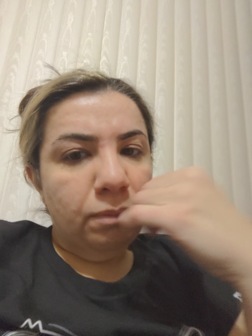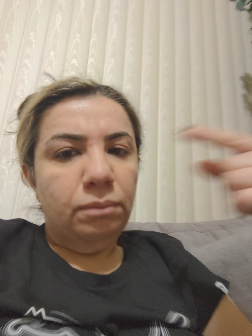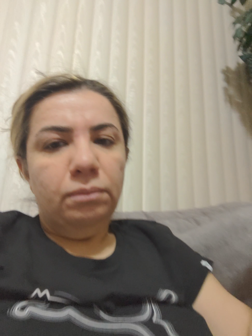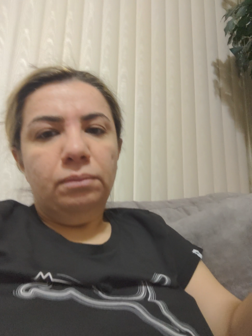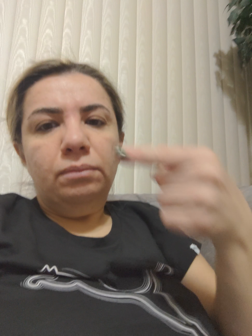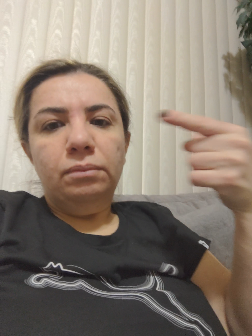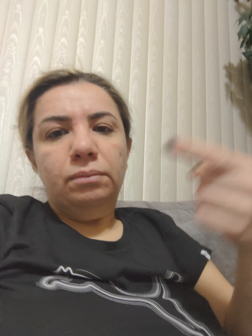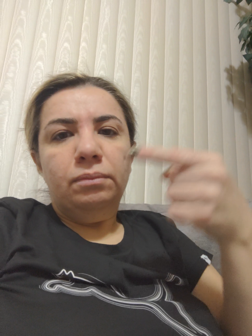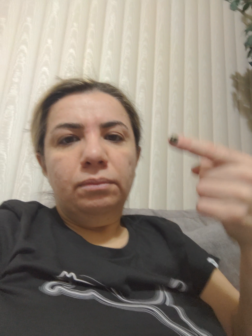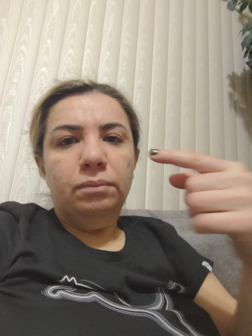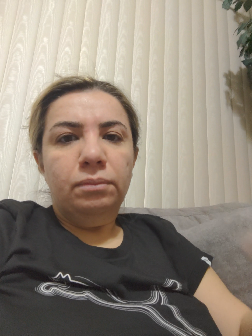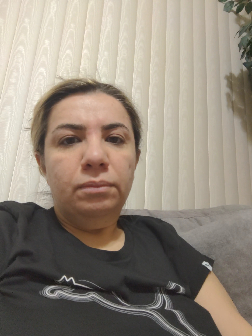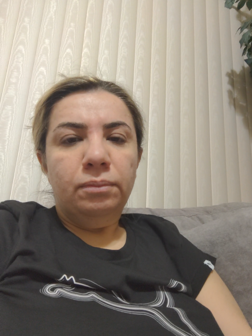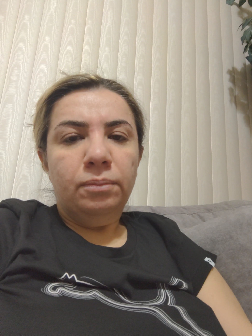owie